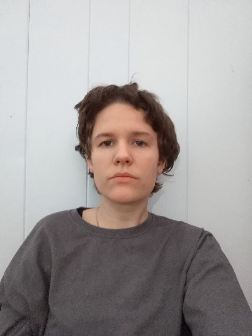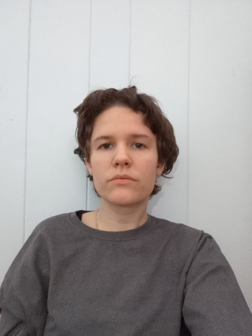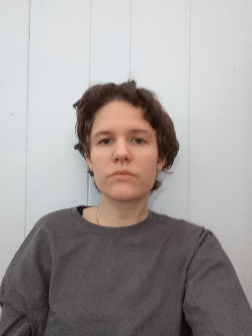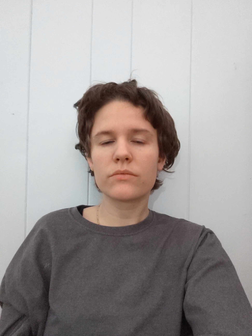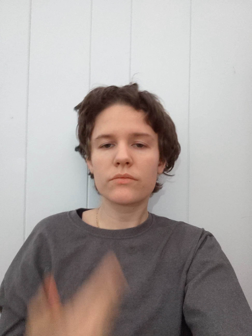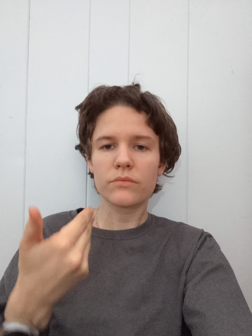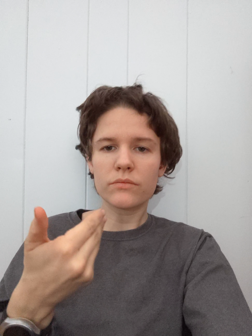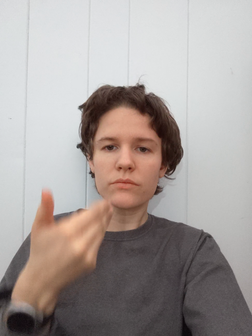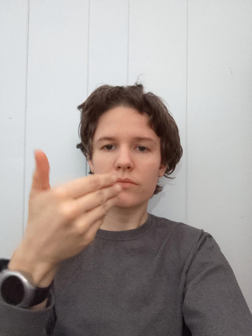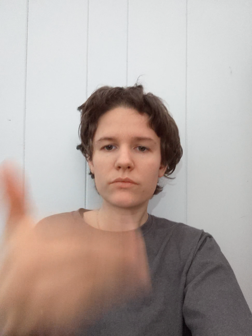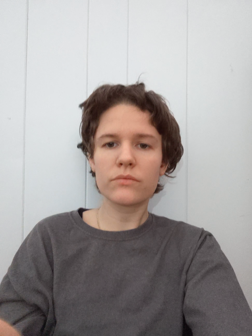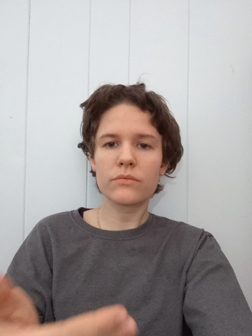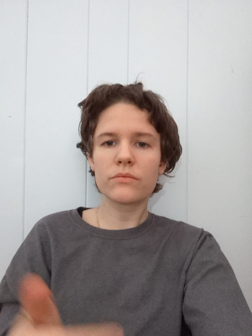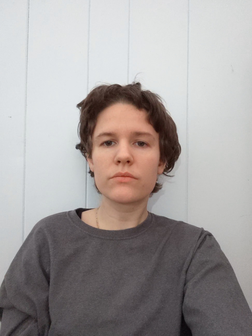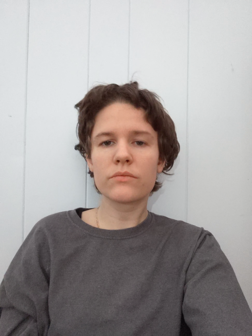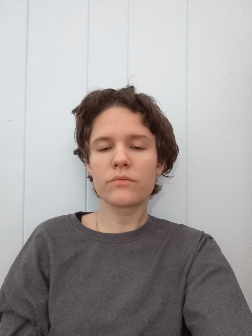after